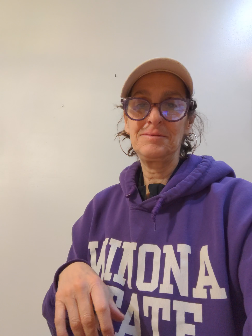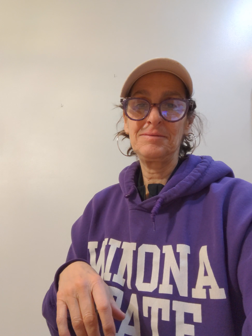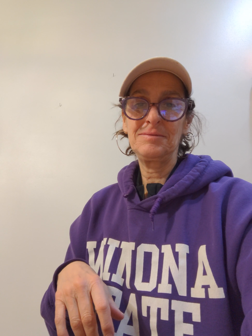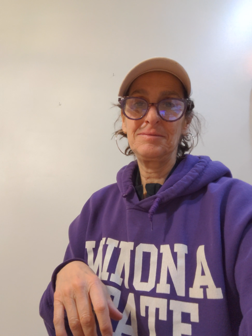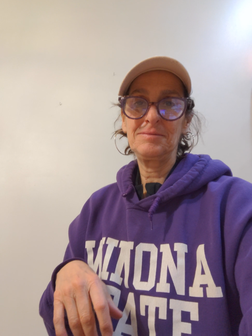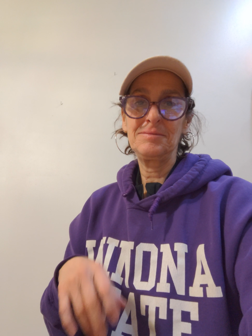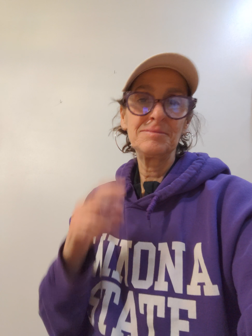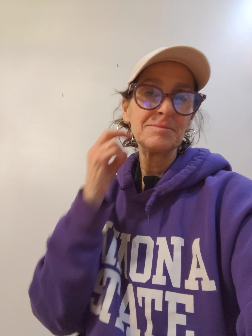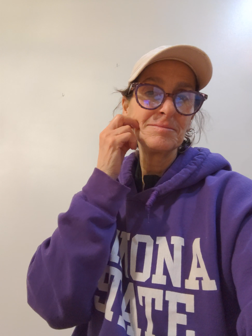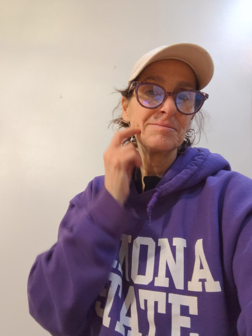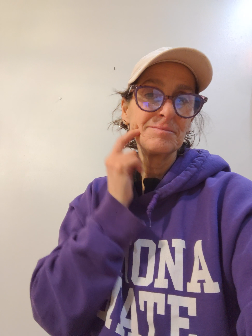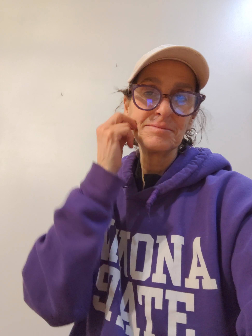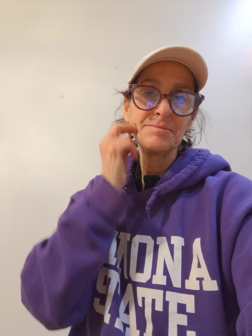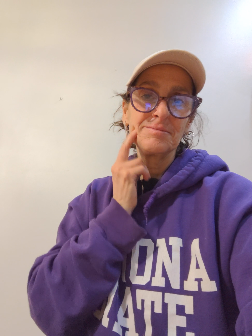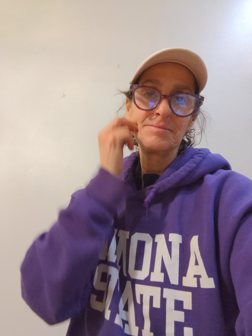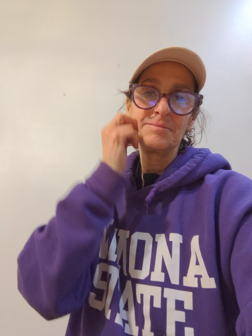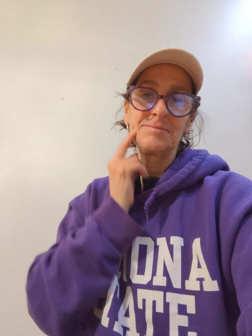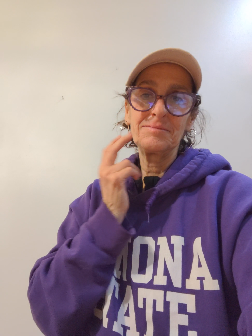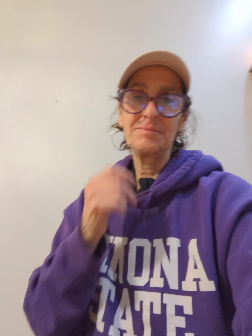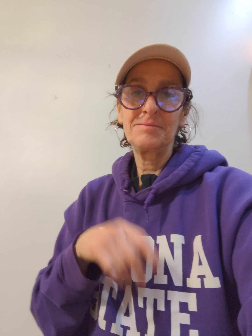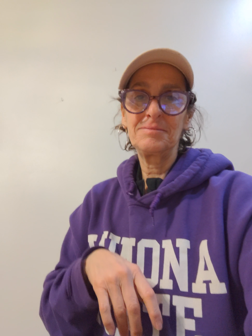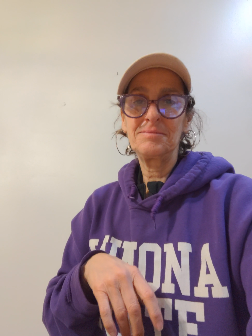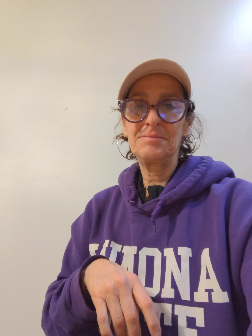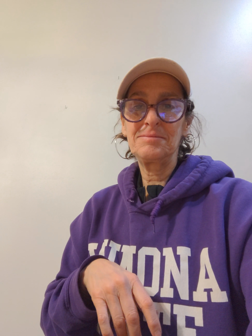gum